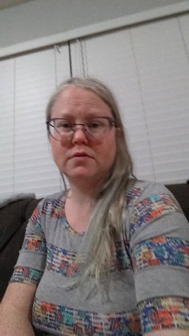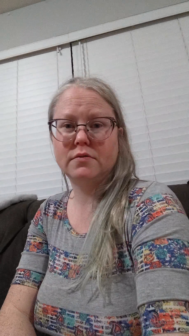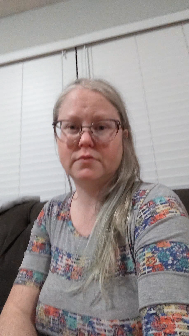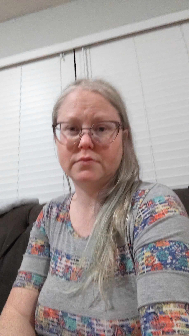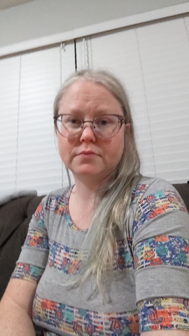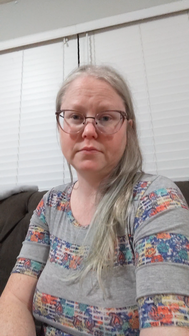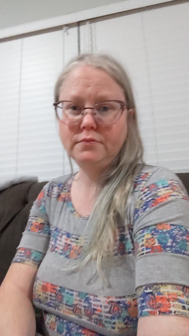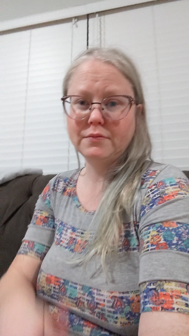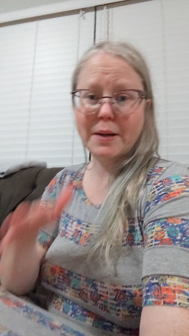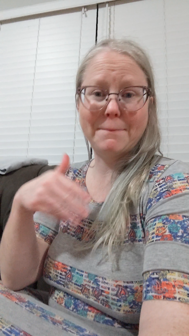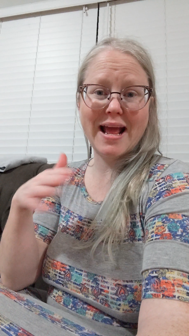pants